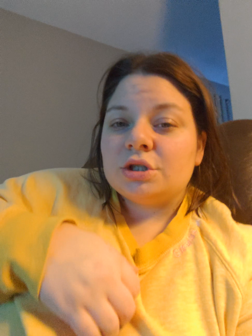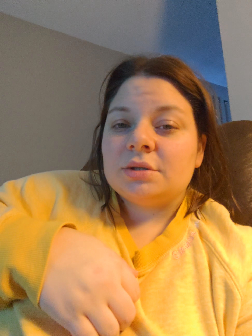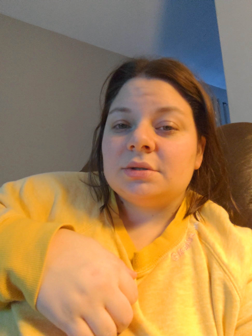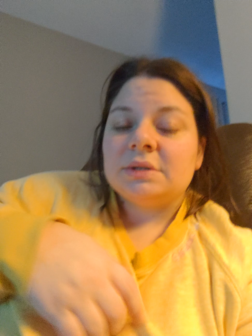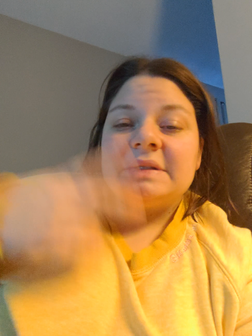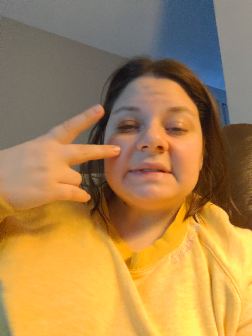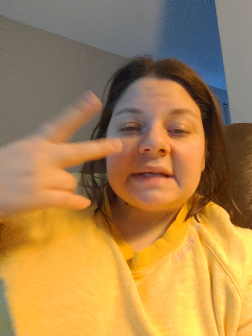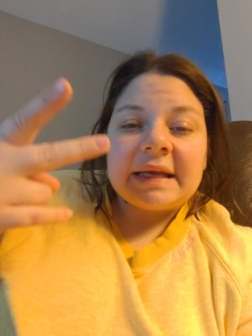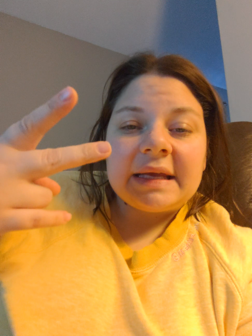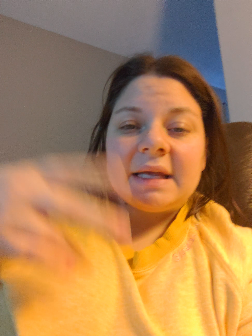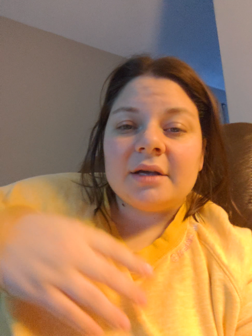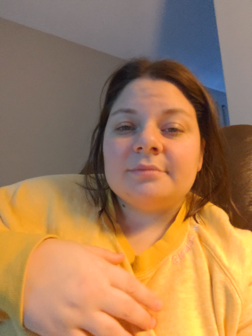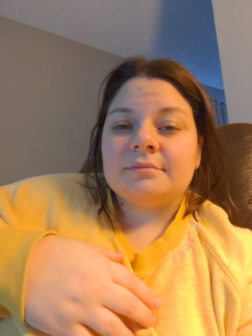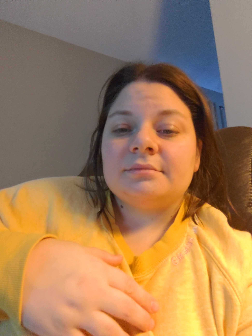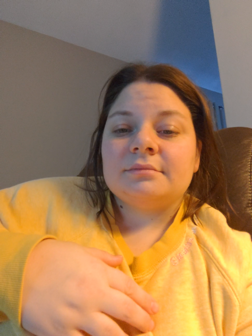see